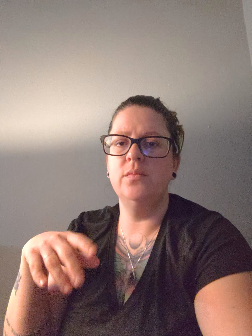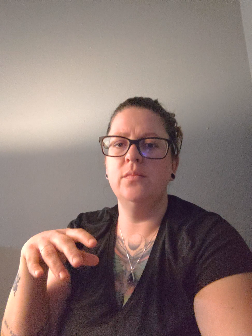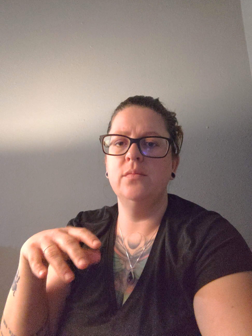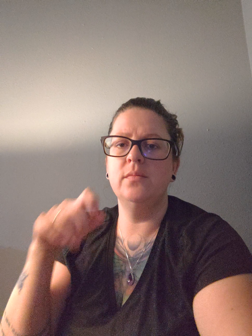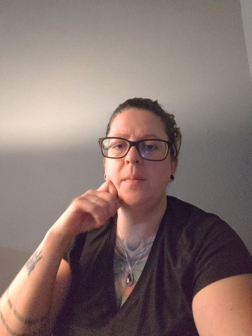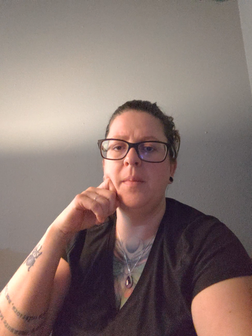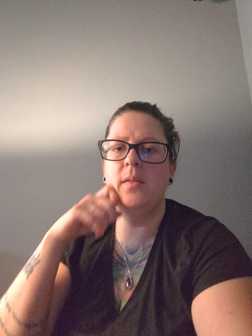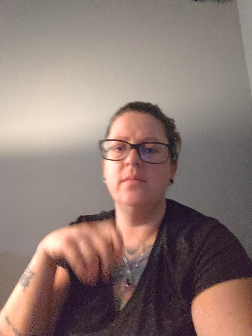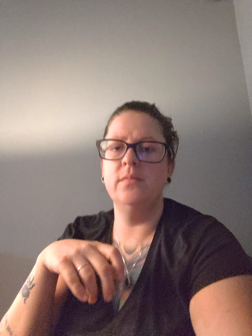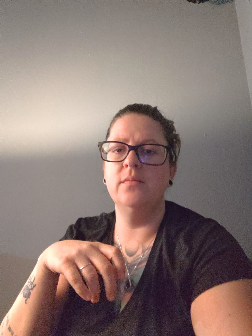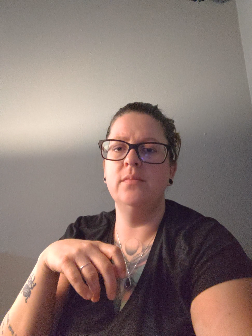apple